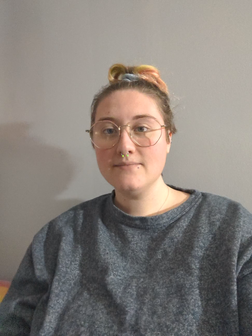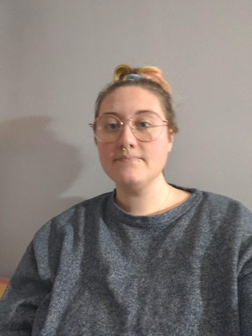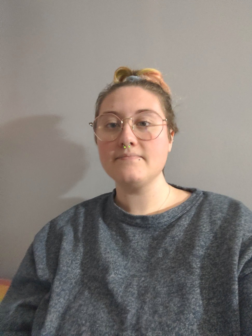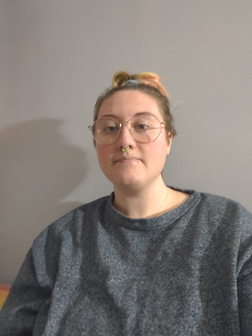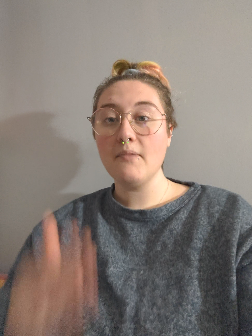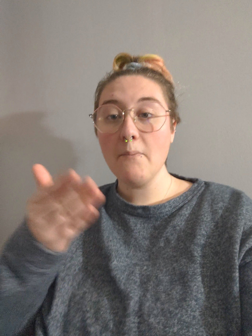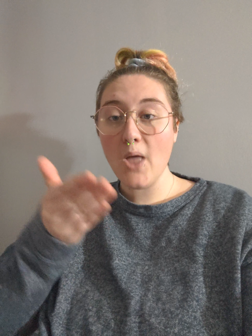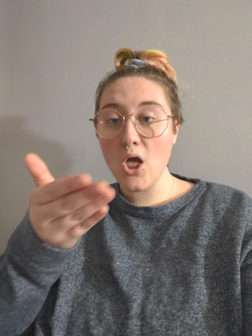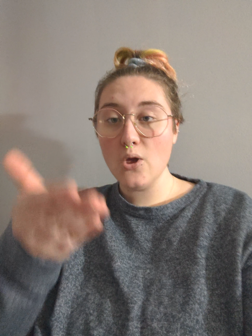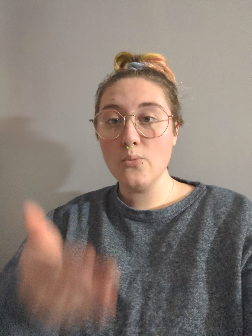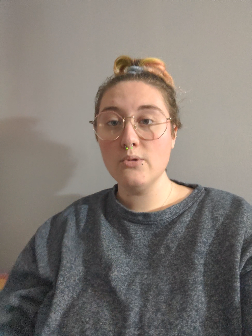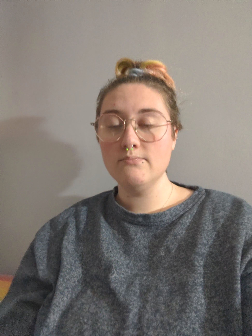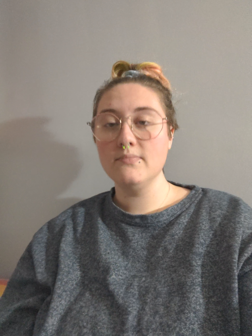boat